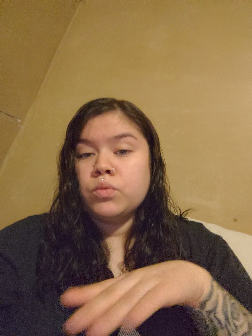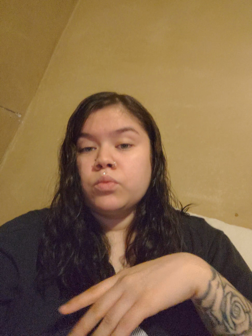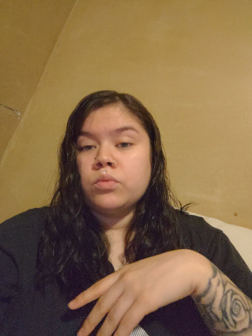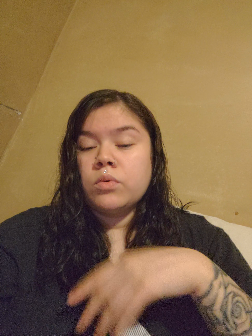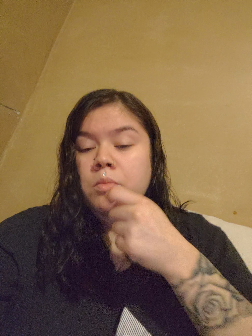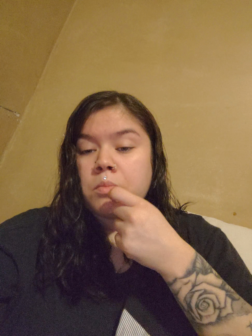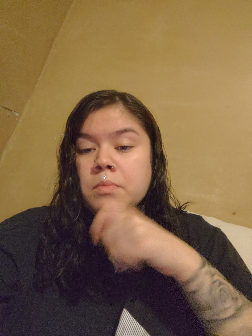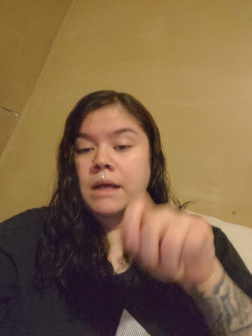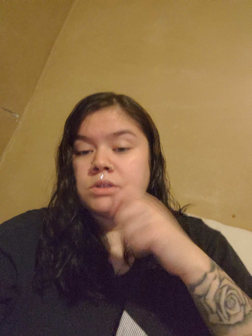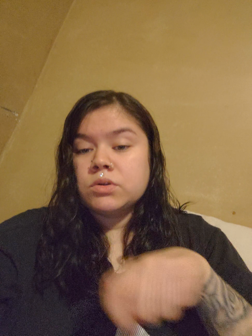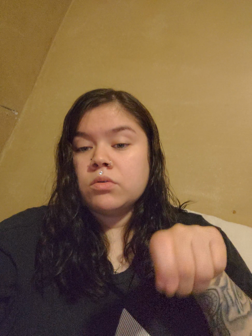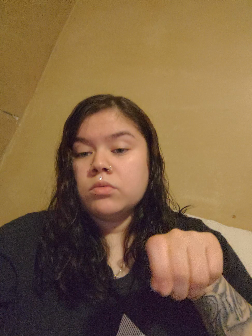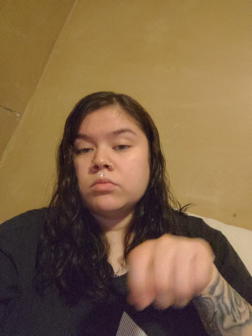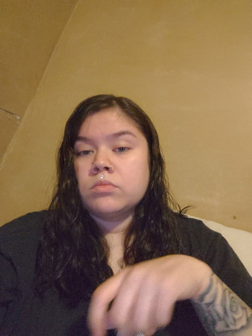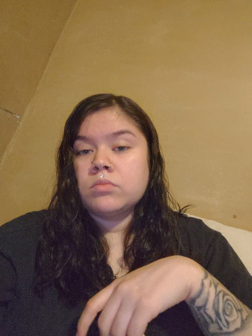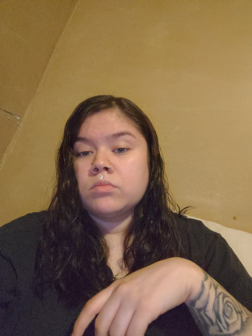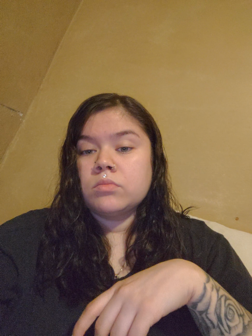pencil